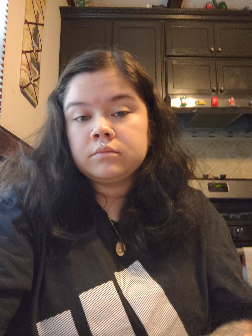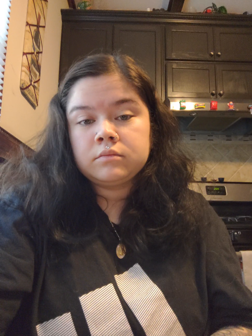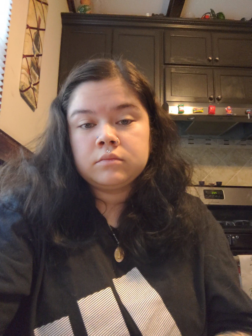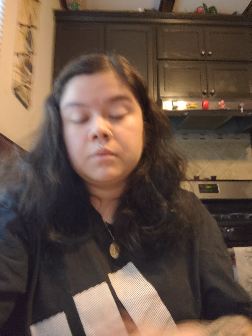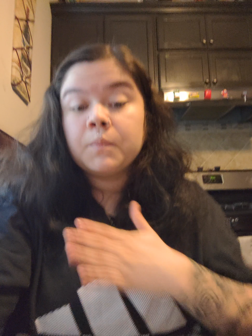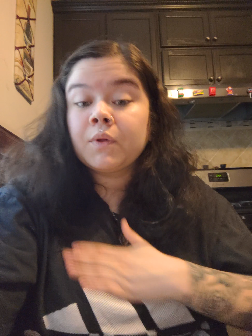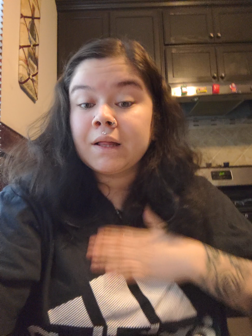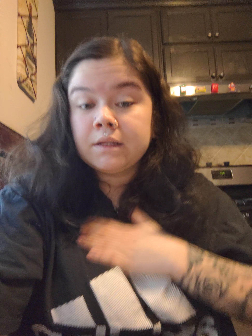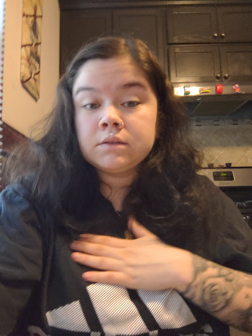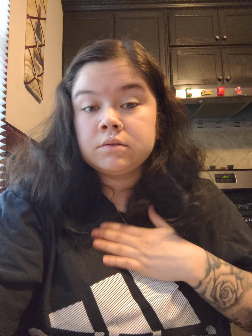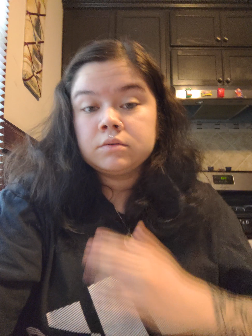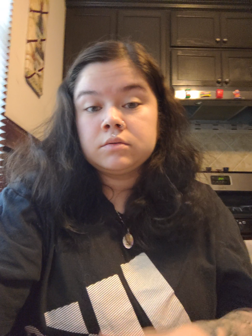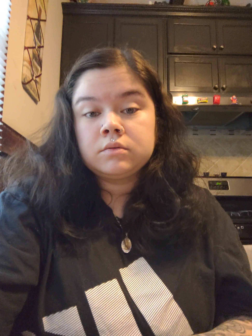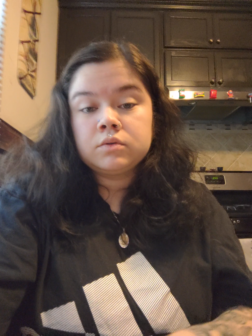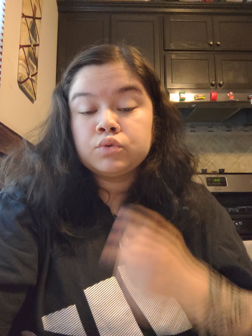please